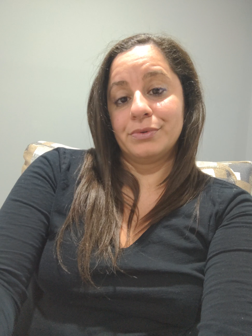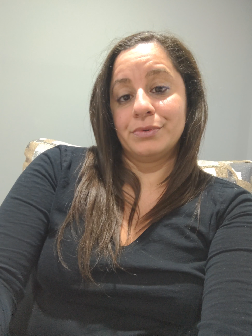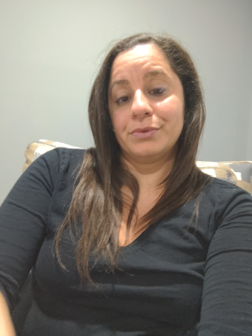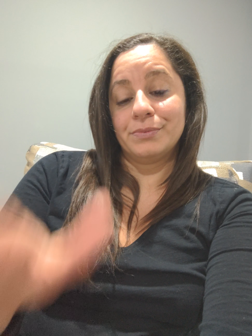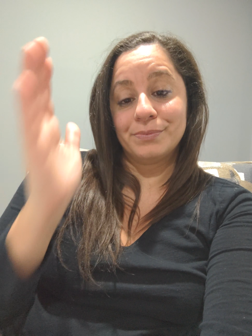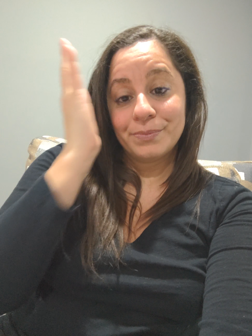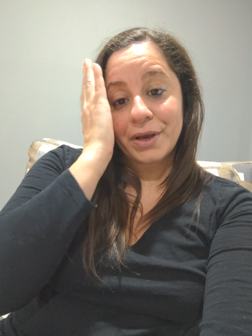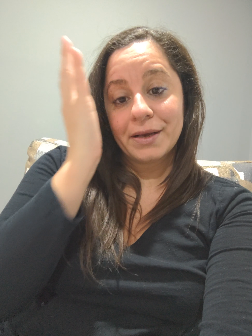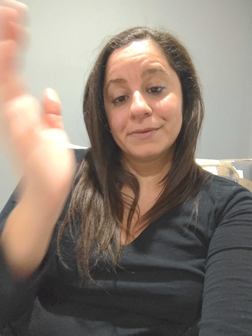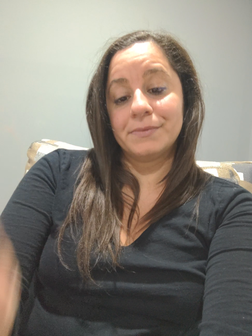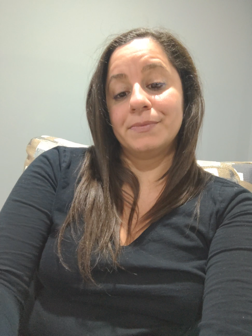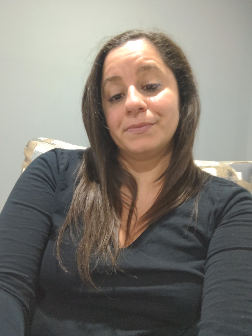bed